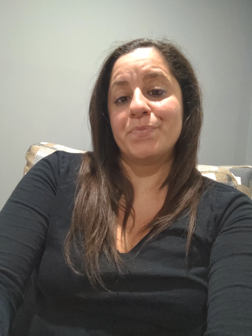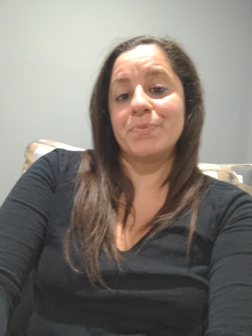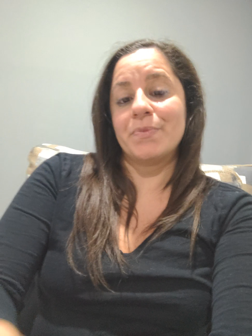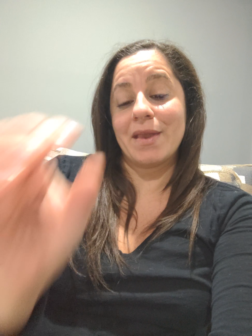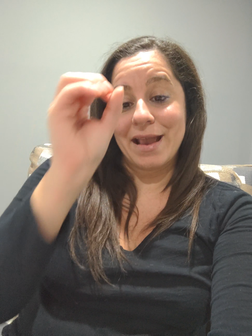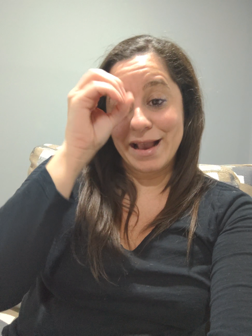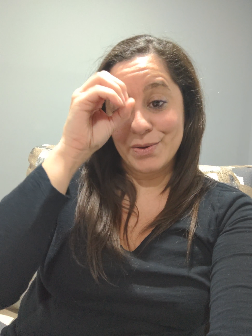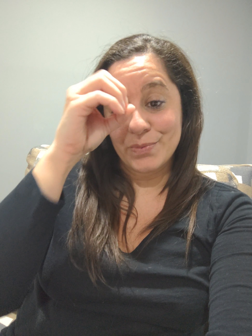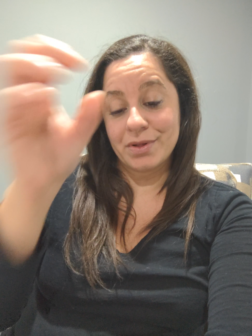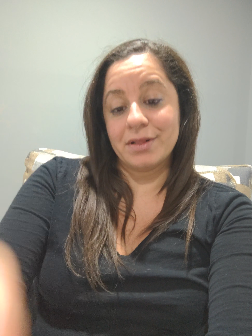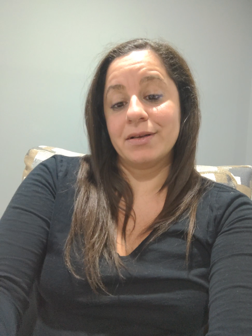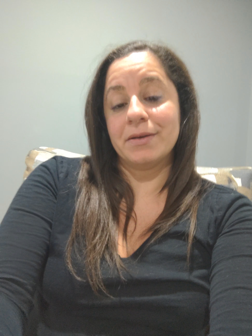owl